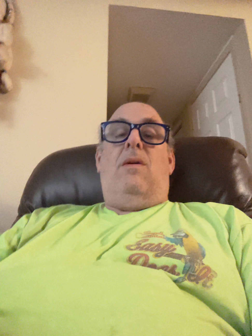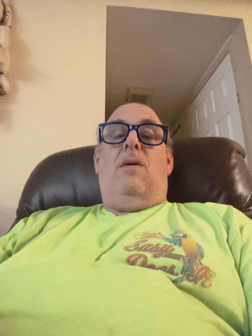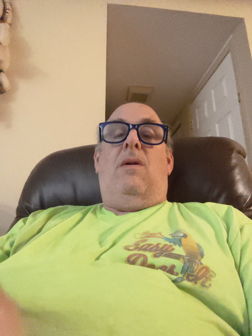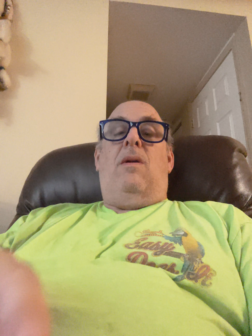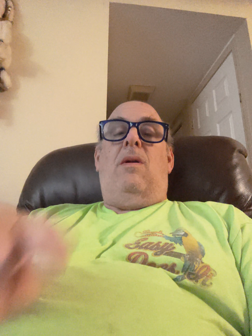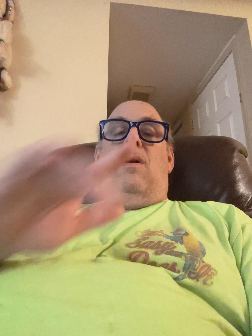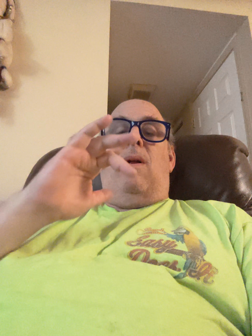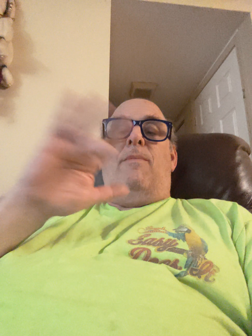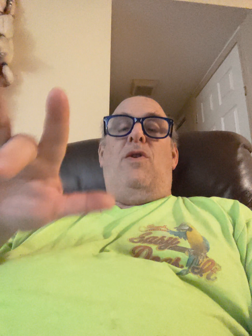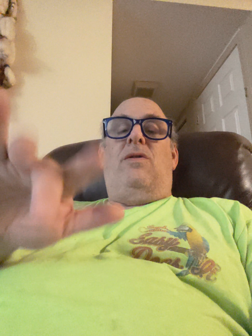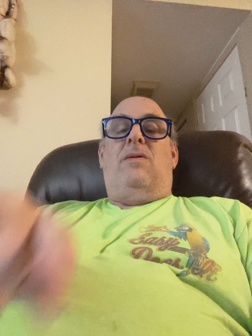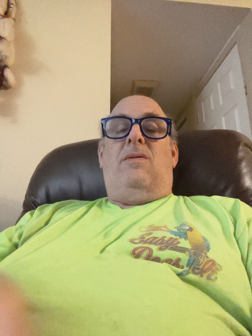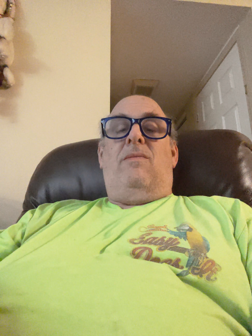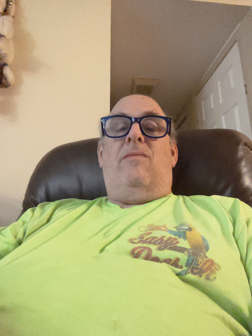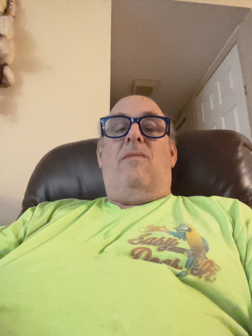empty